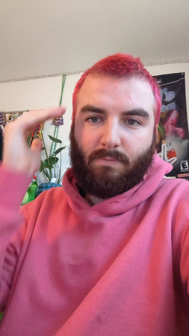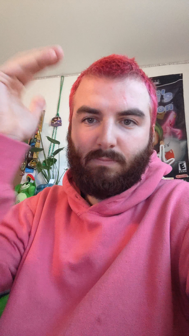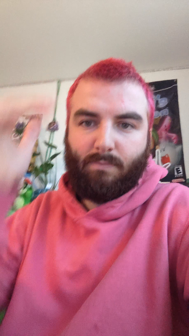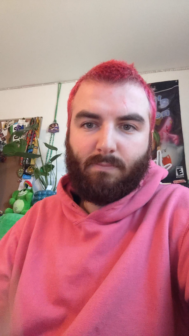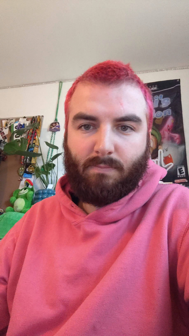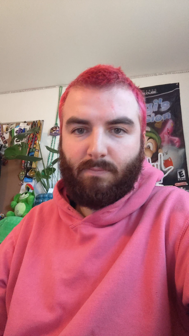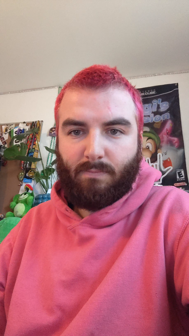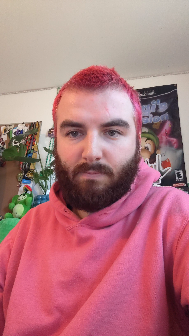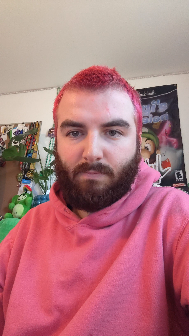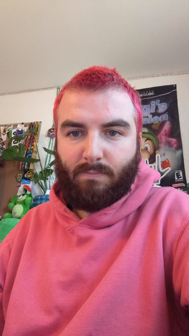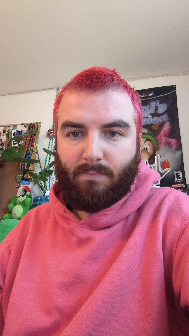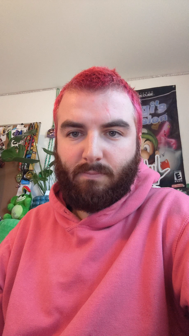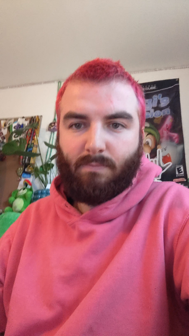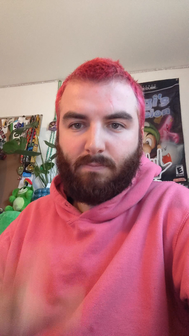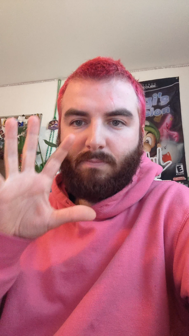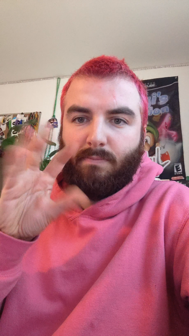bite